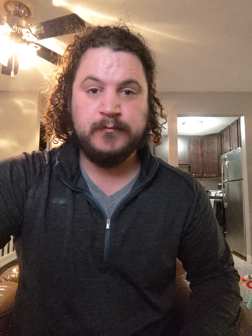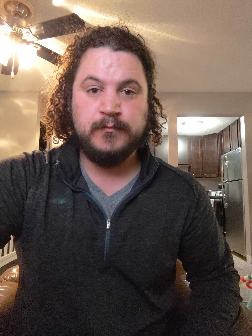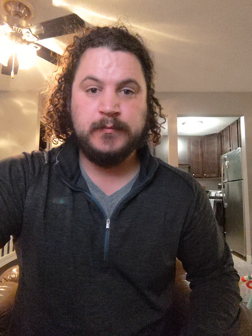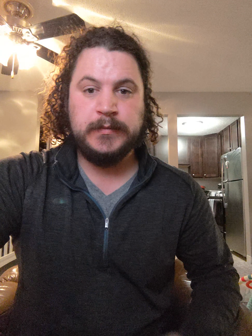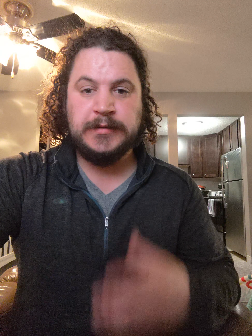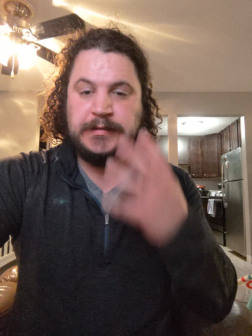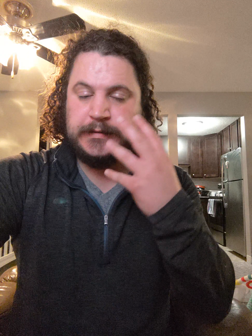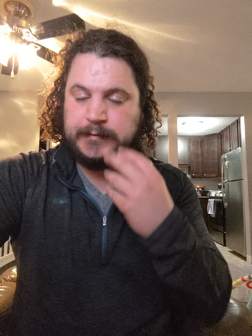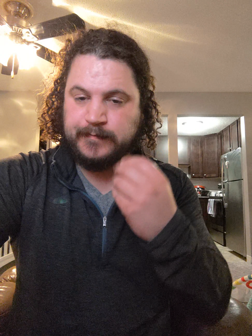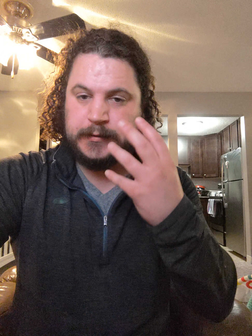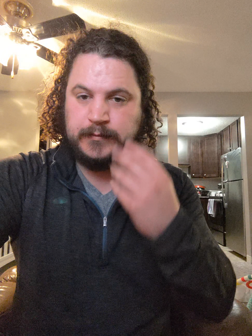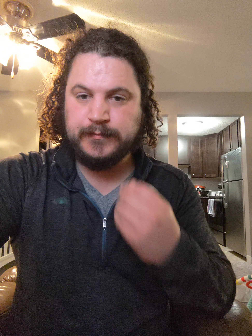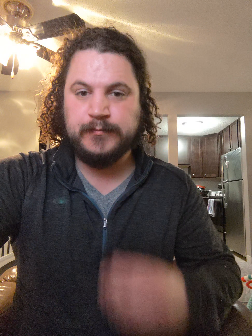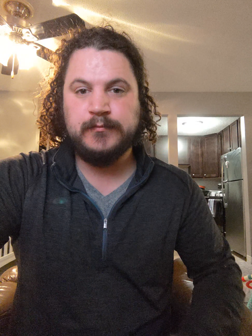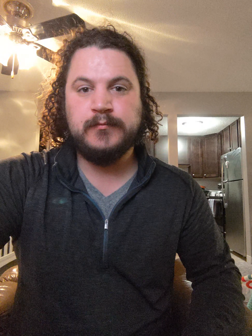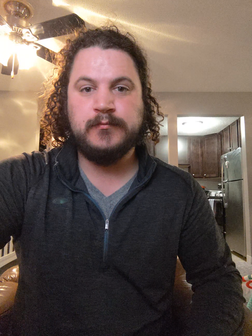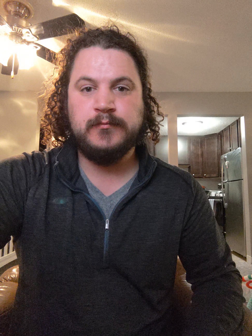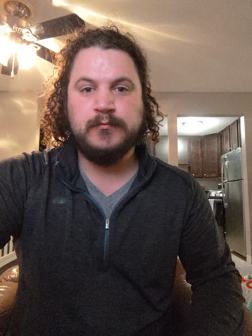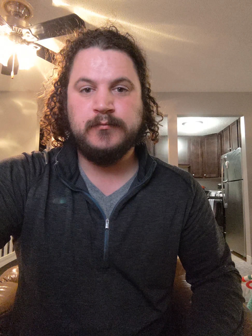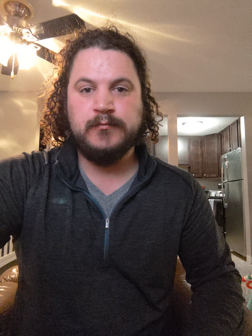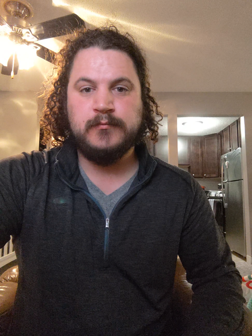sleepy